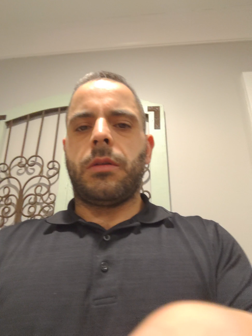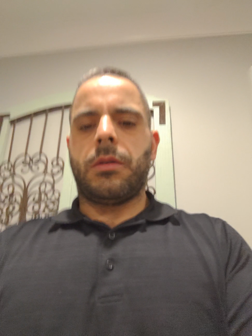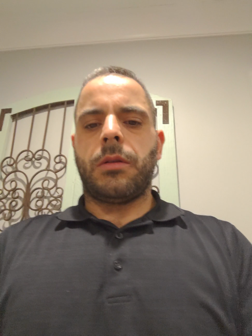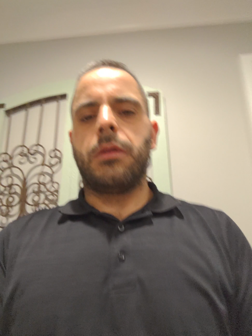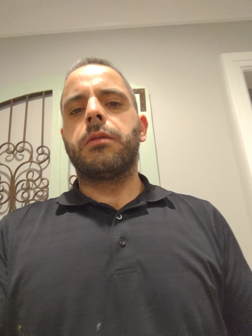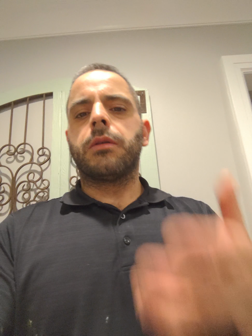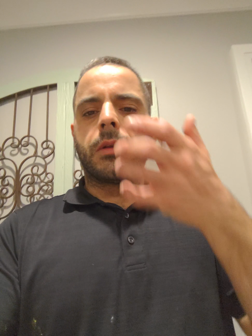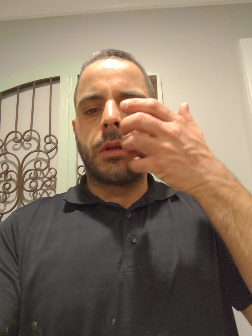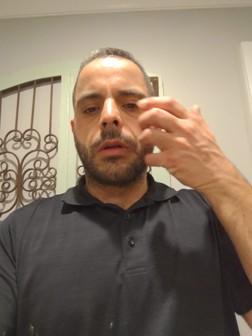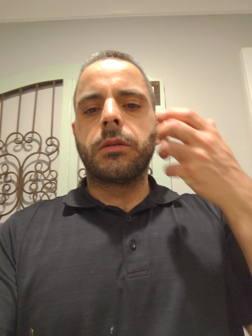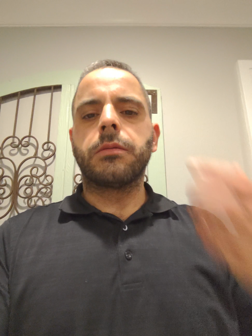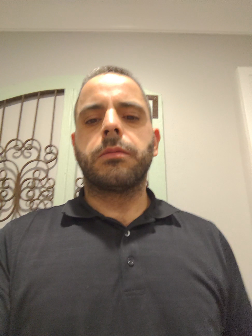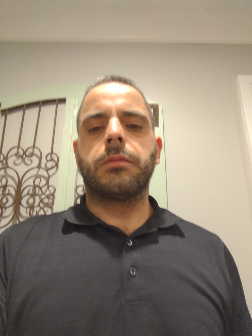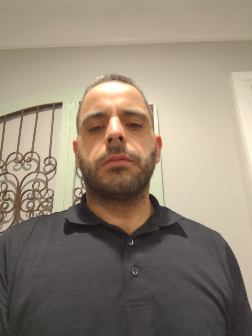tiger